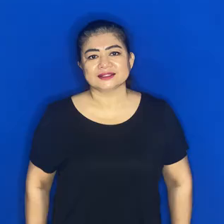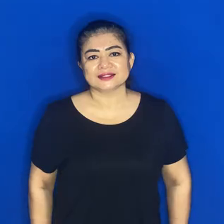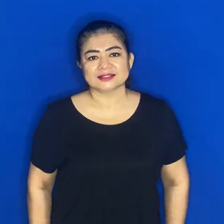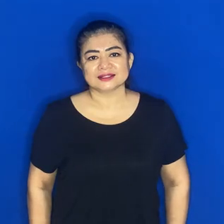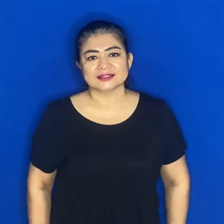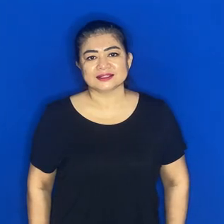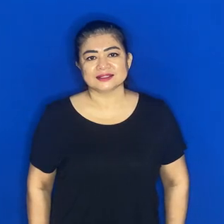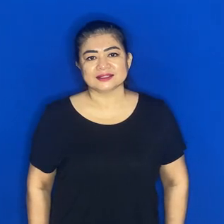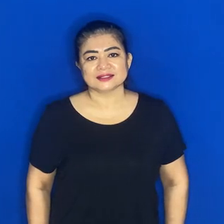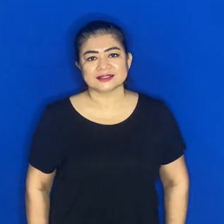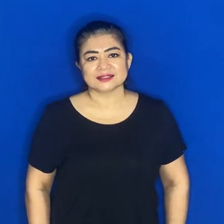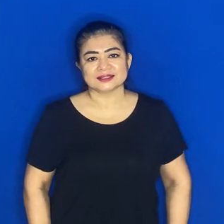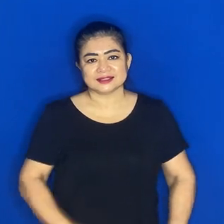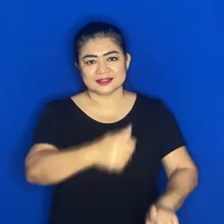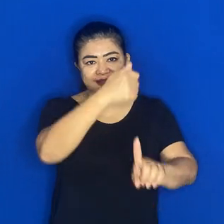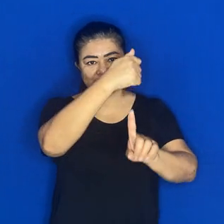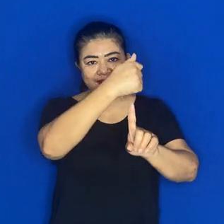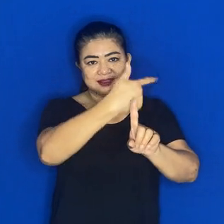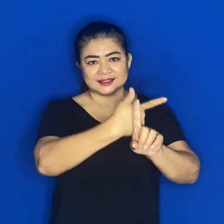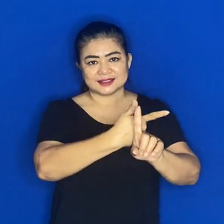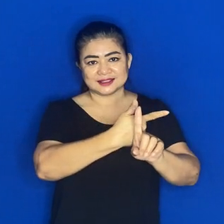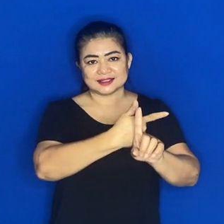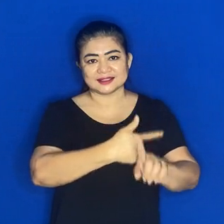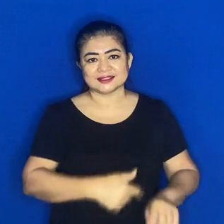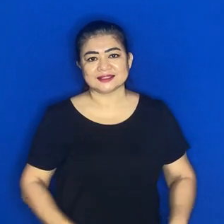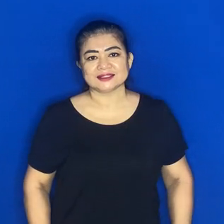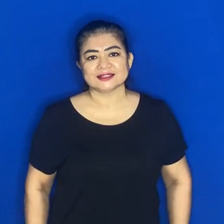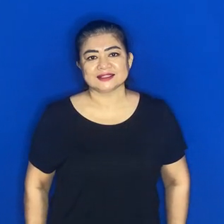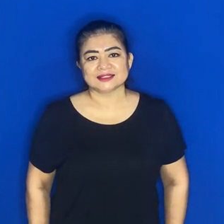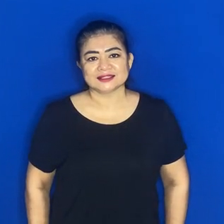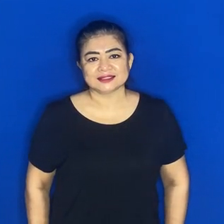august